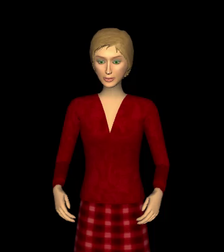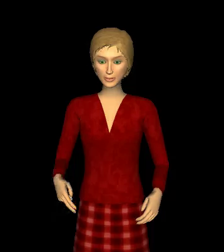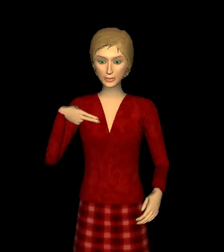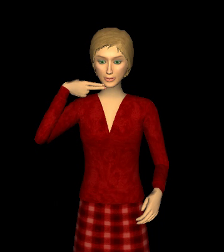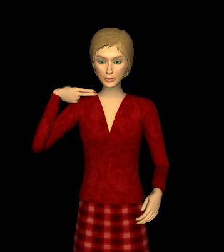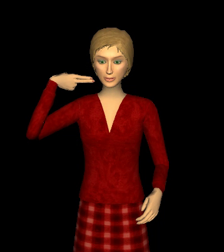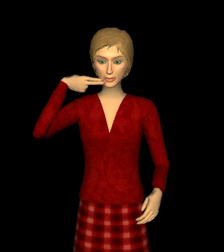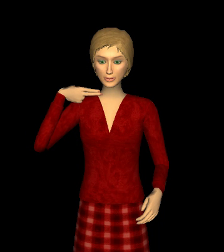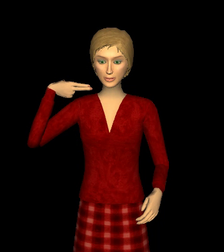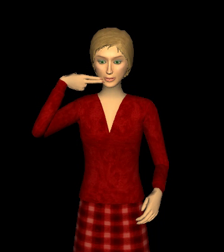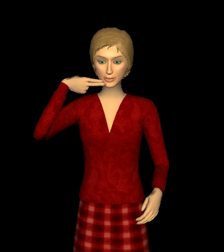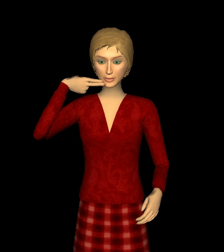نوفمبر